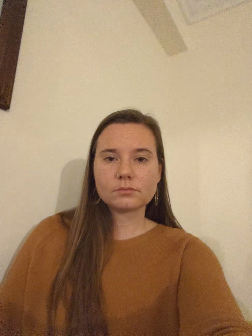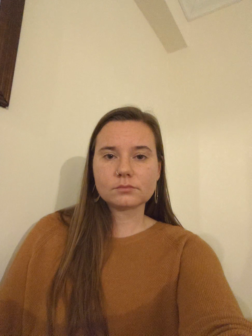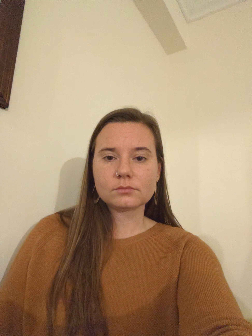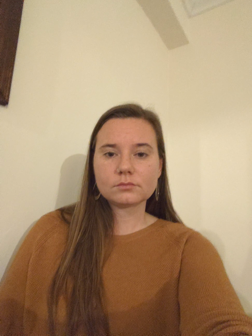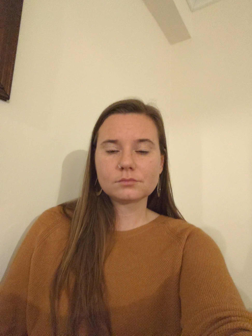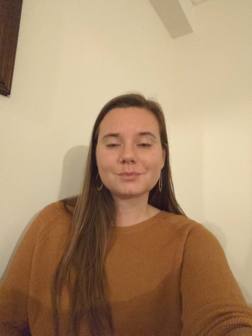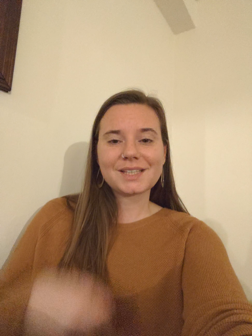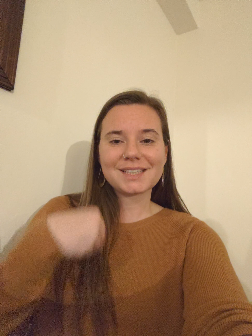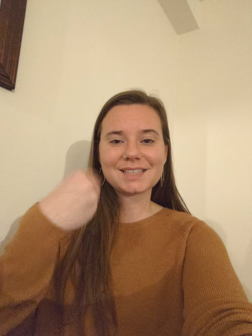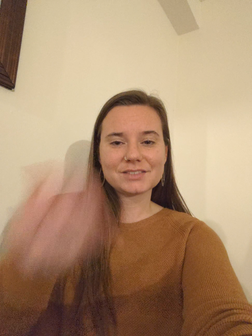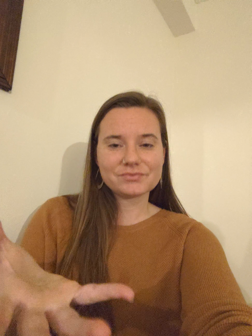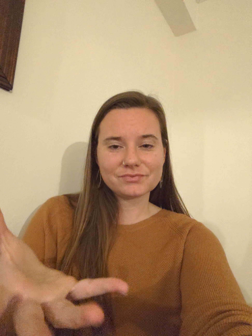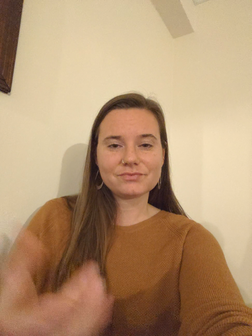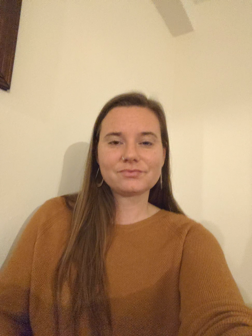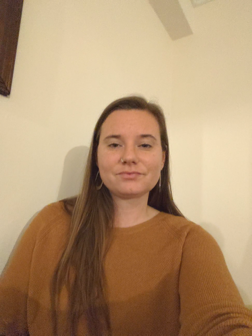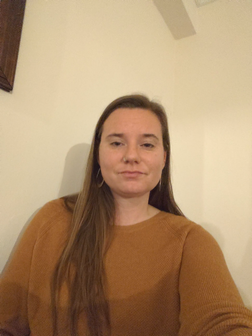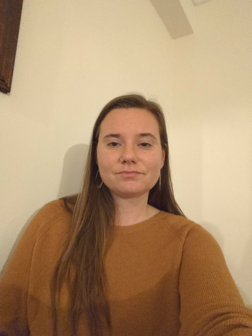give